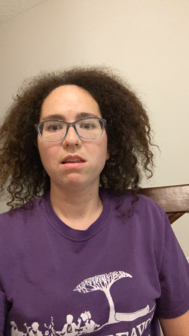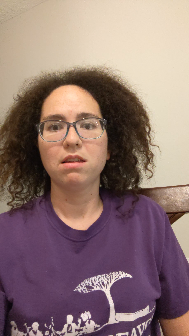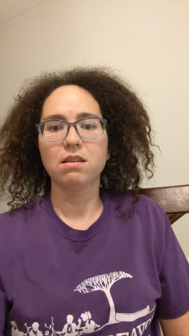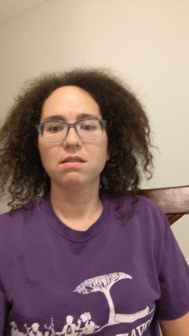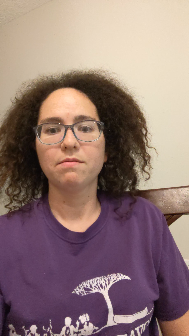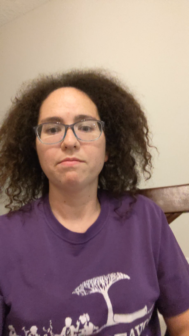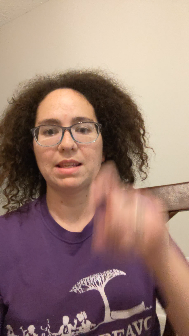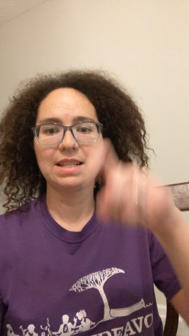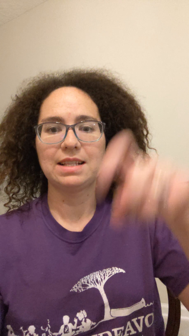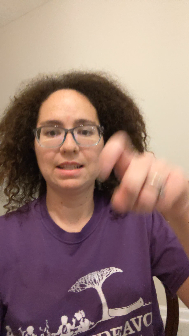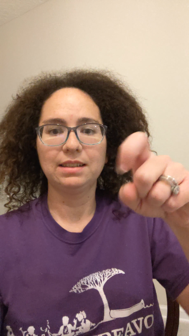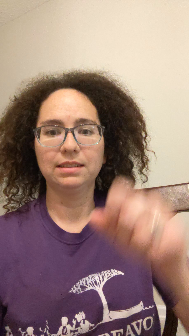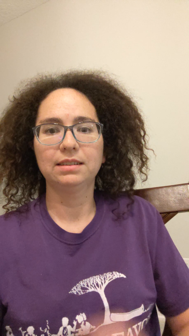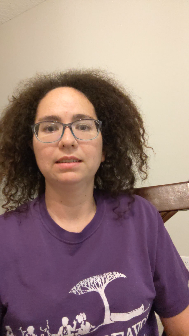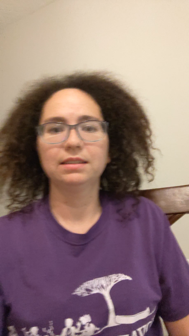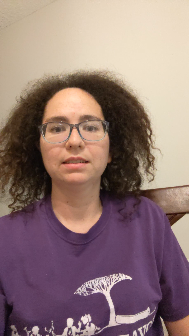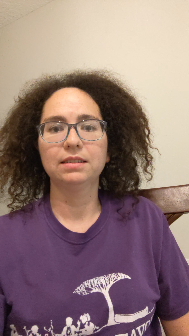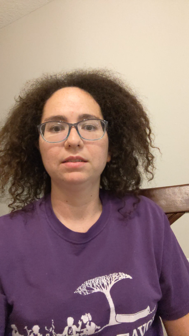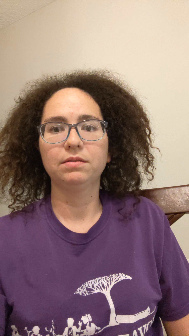should